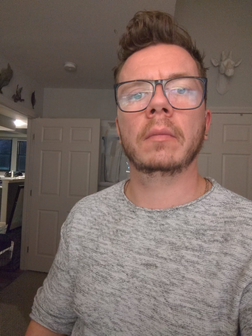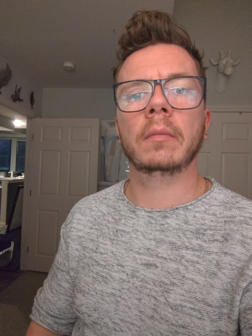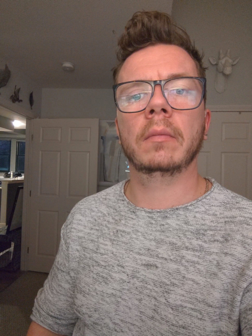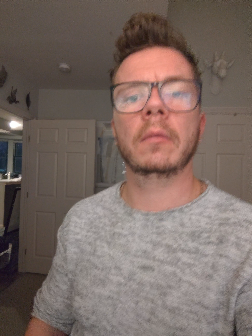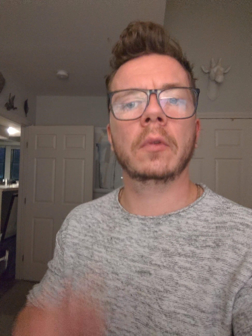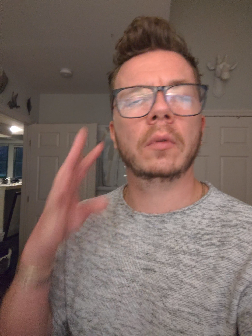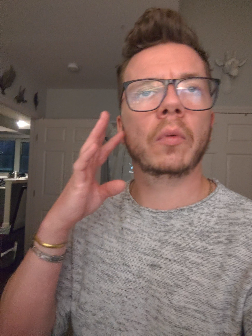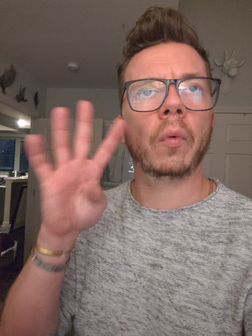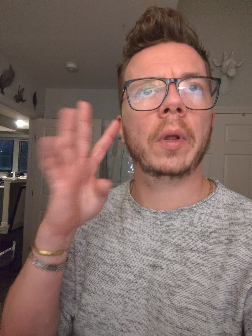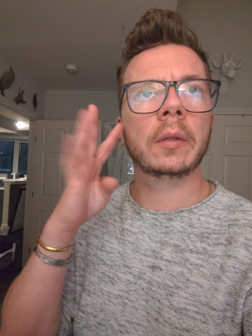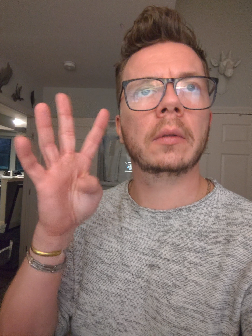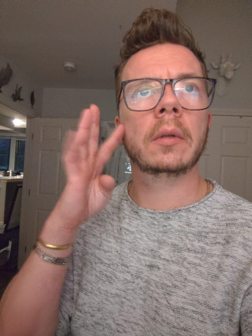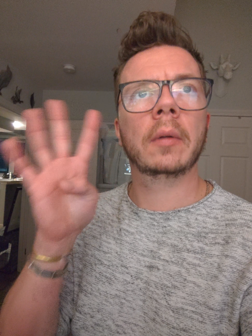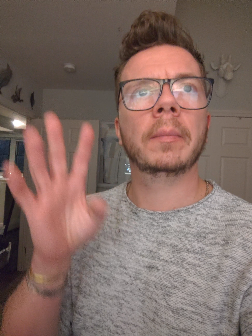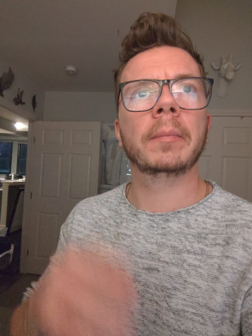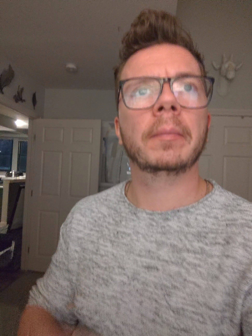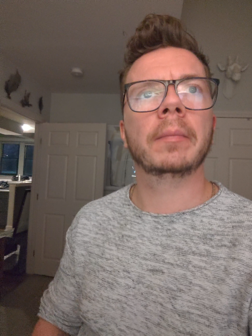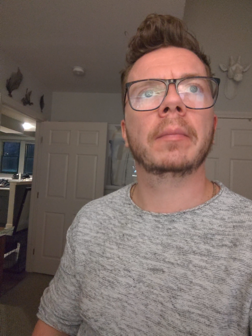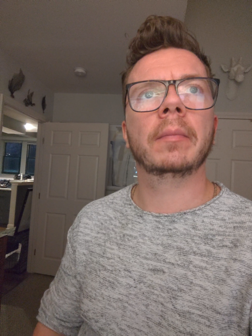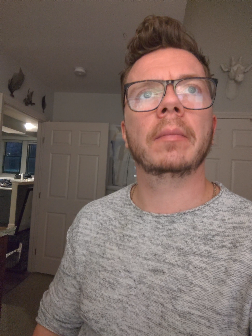noisy